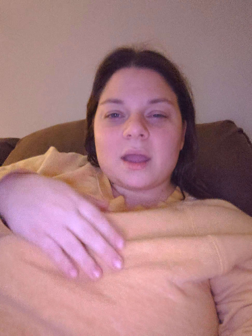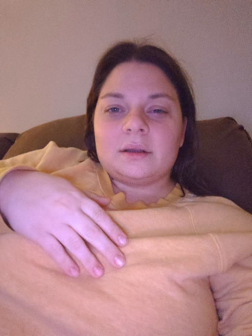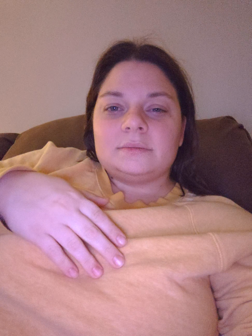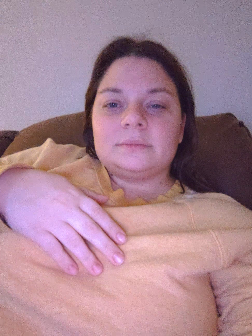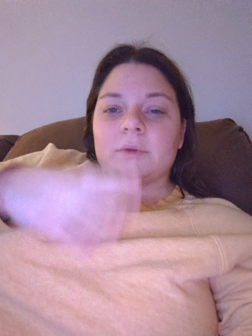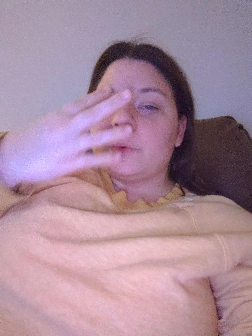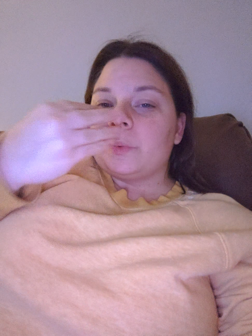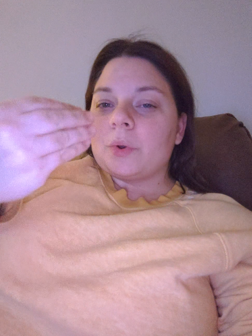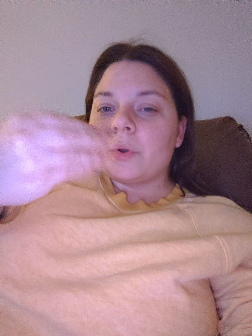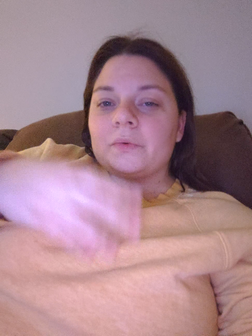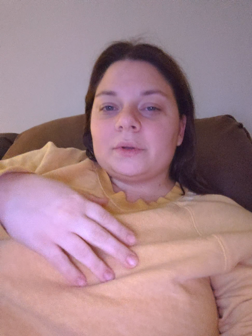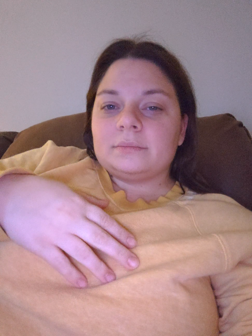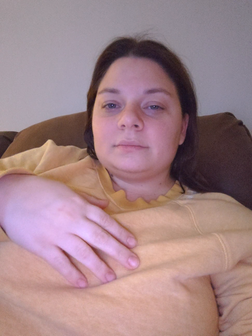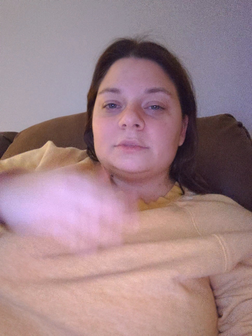wolf